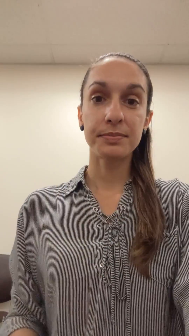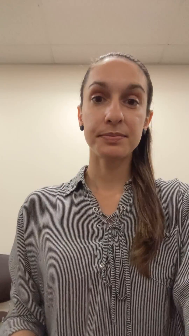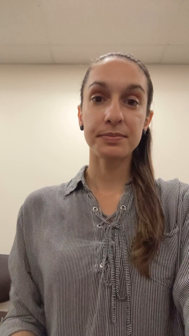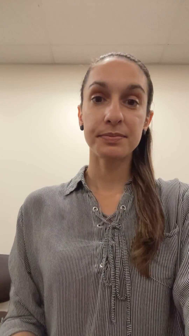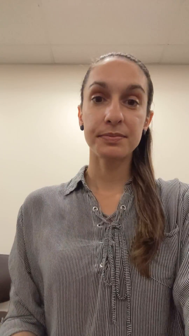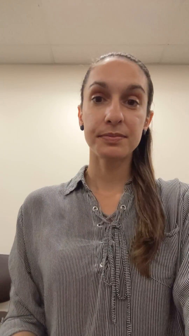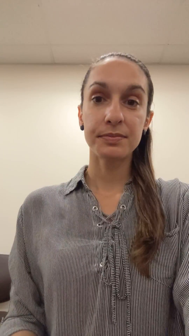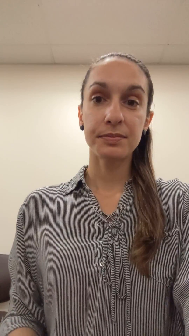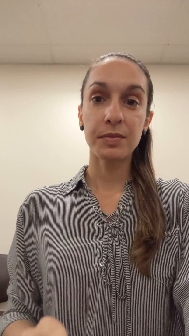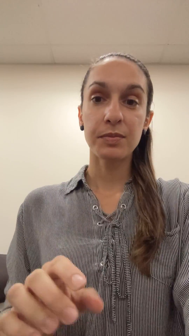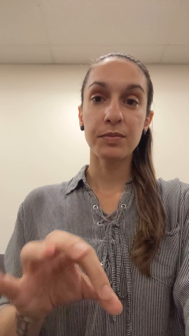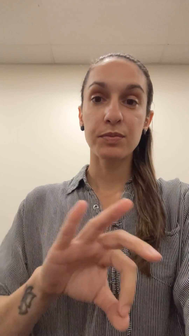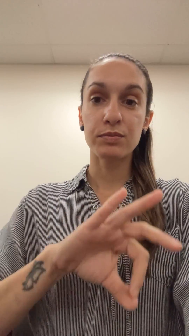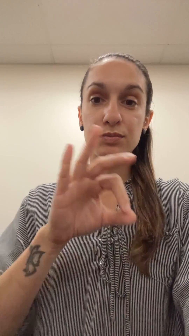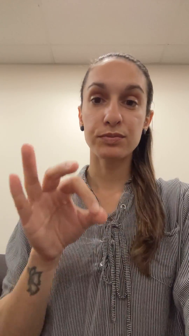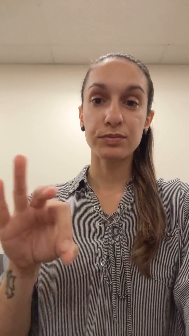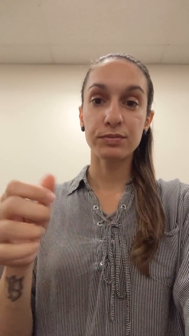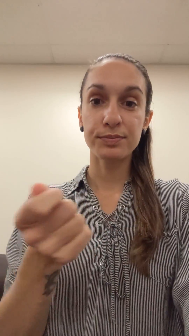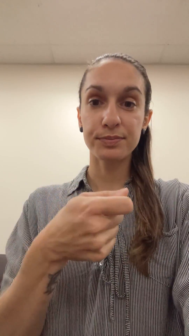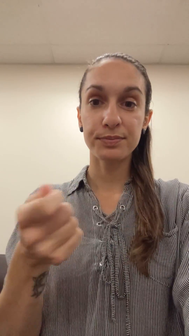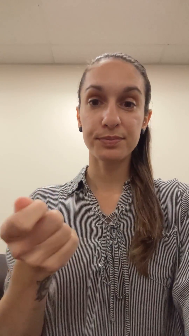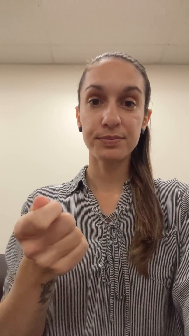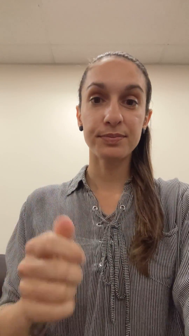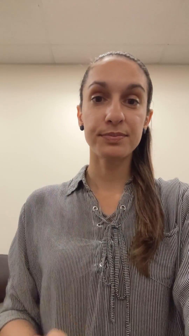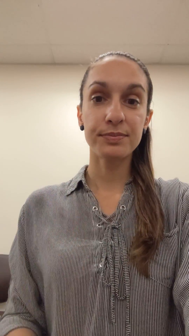hose